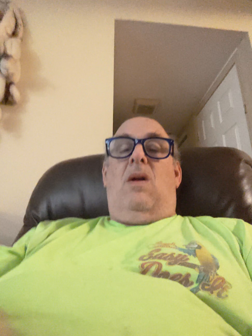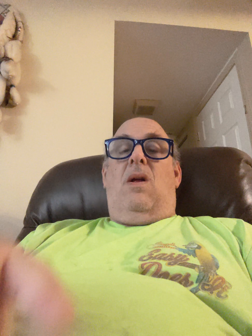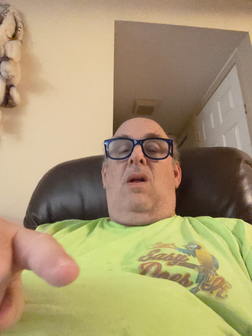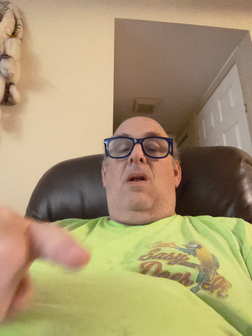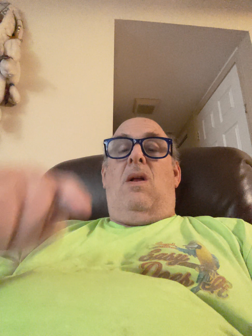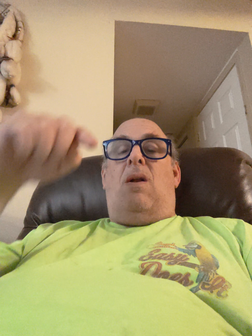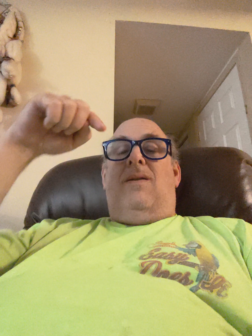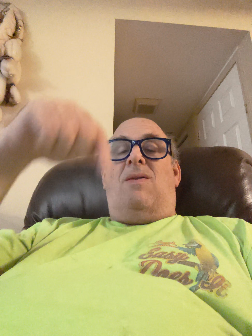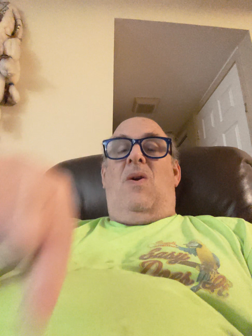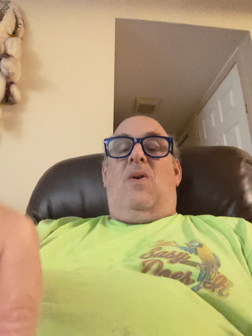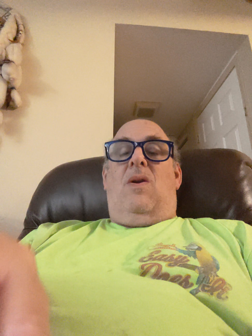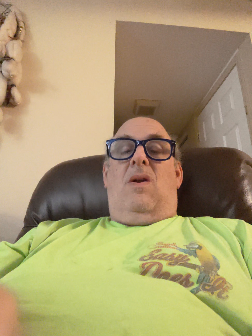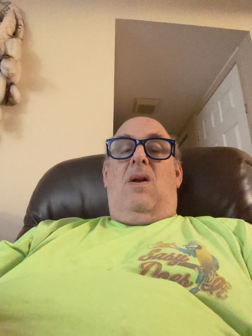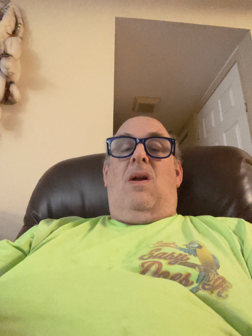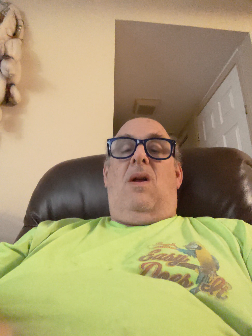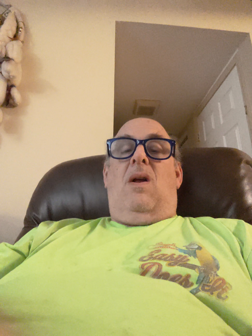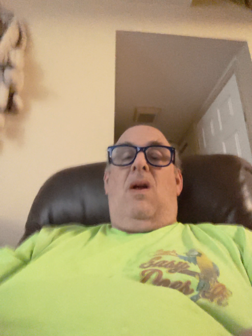down